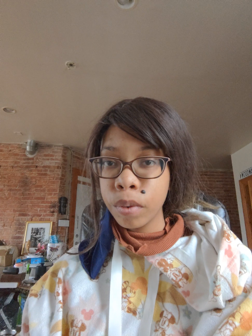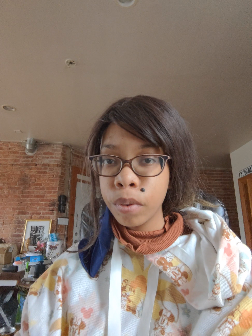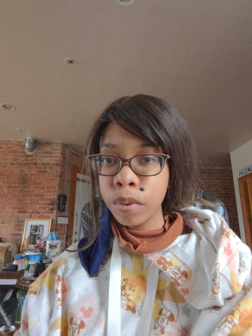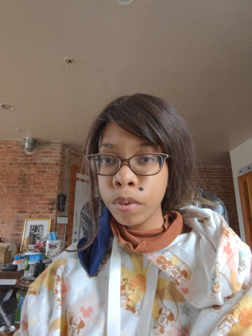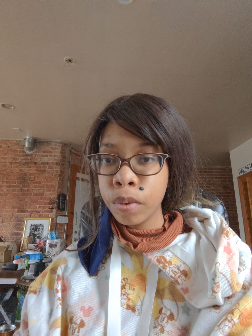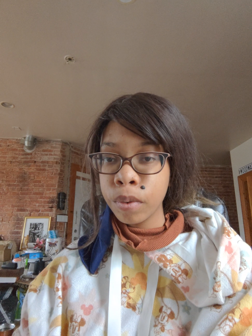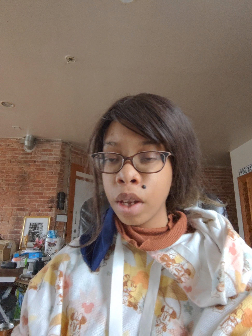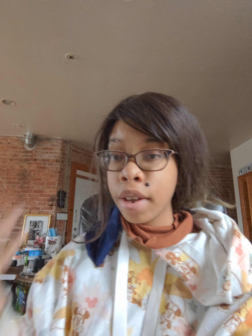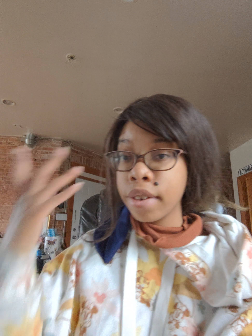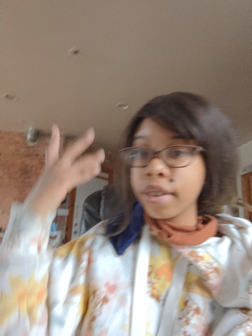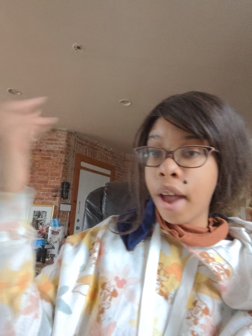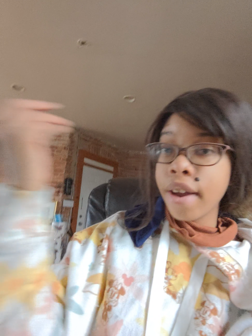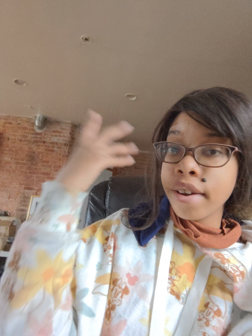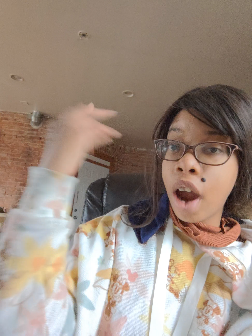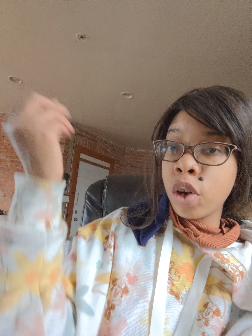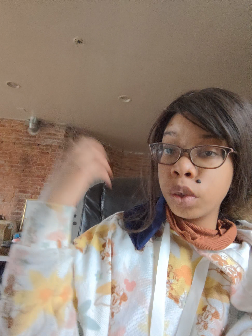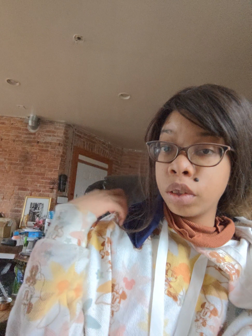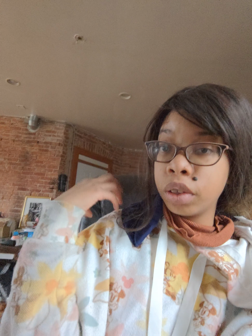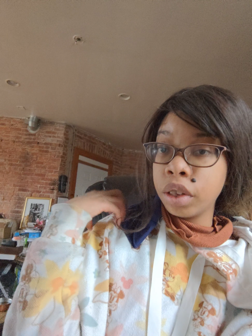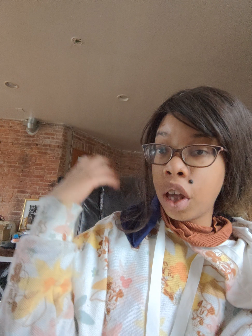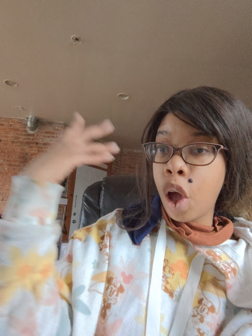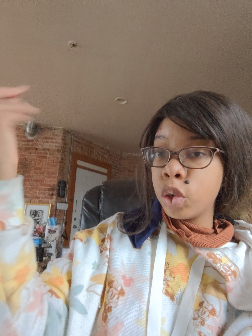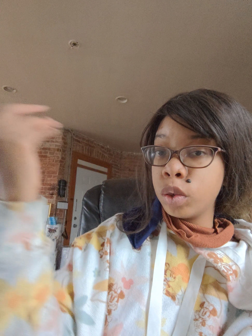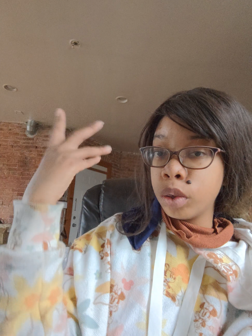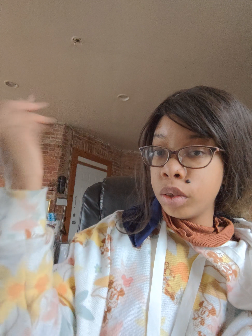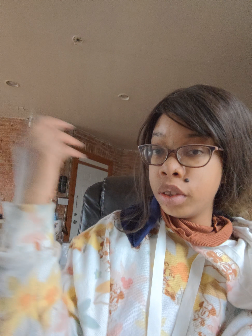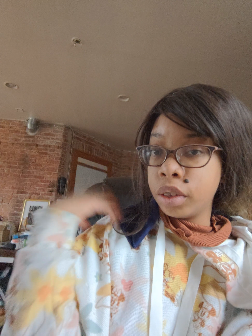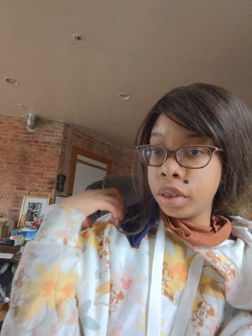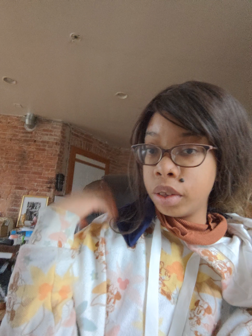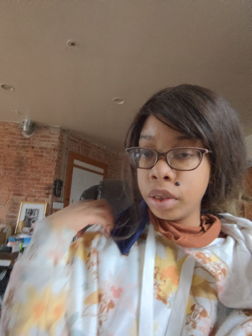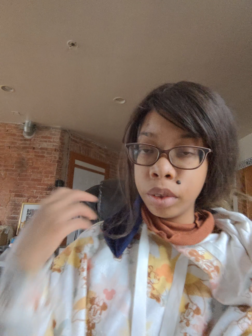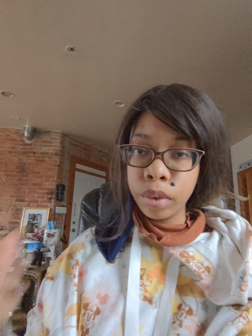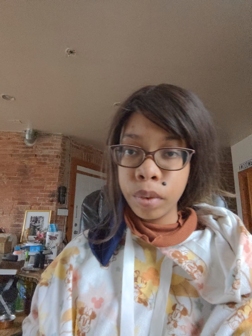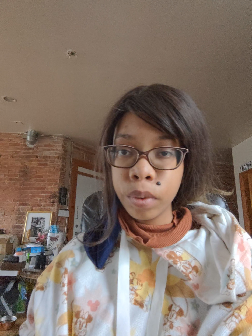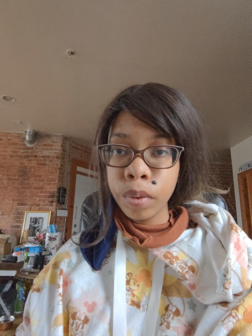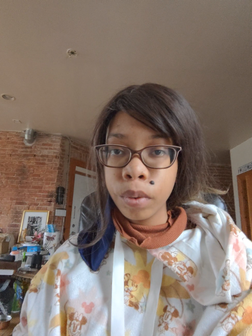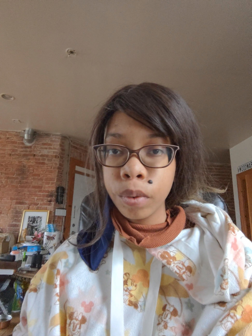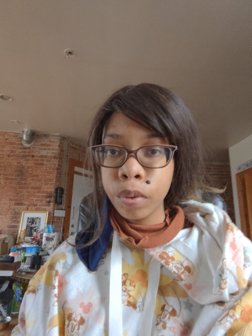outside